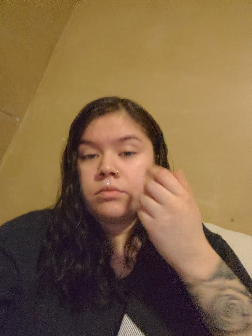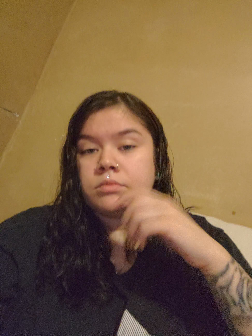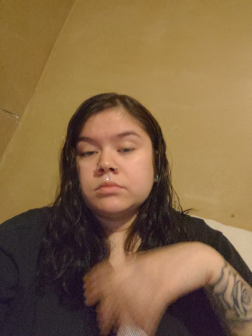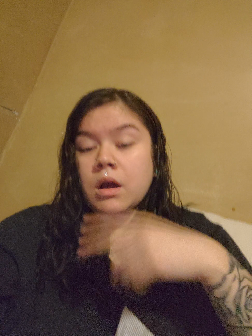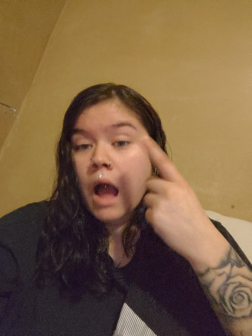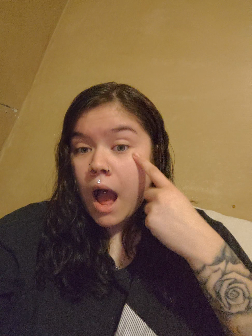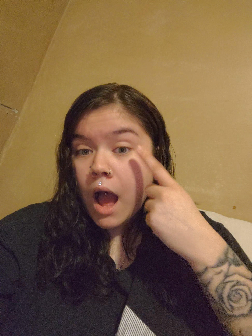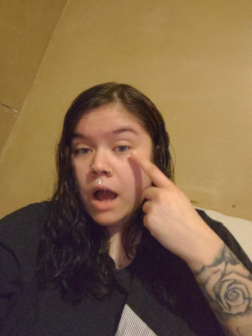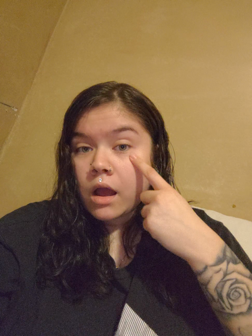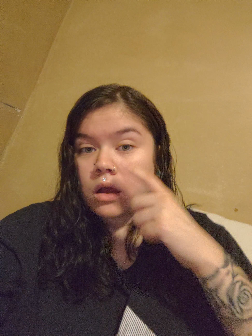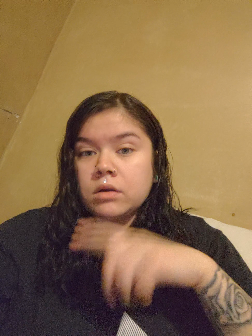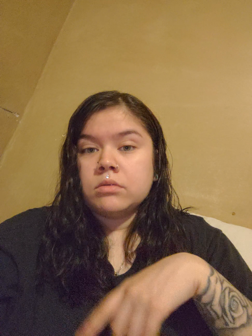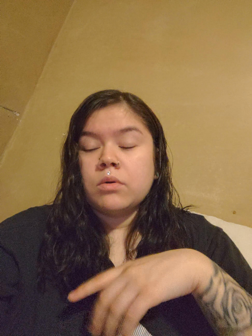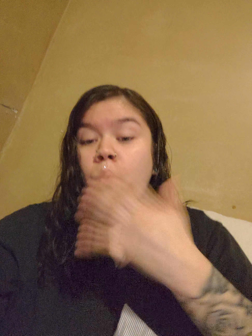eye